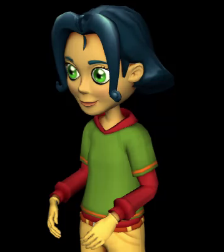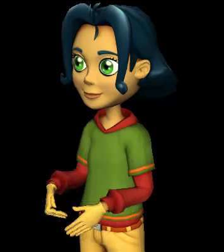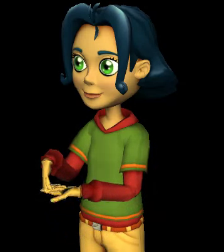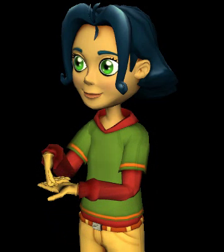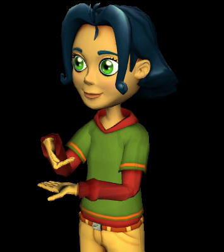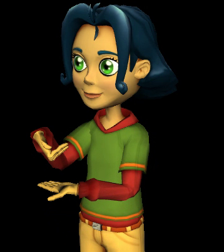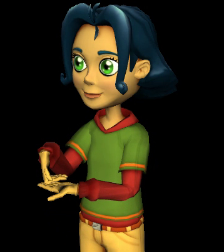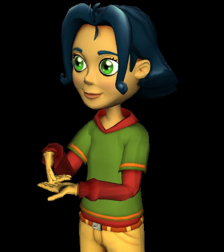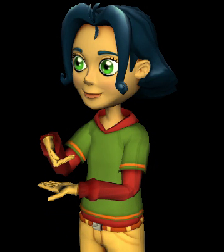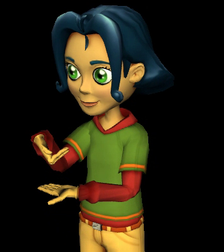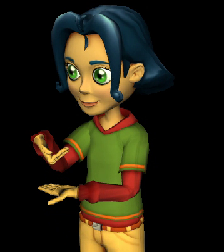حساء